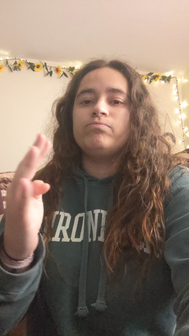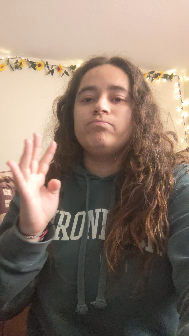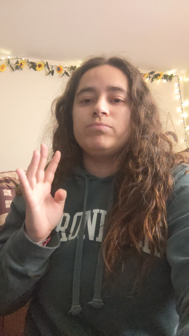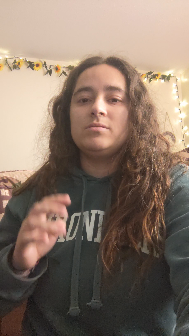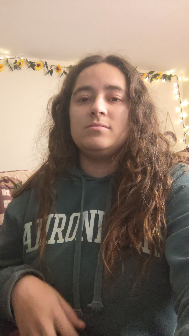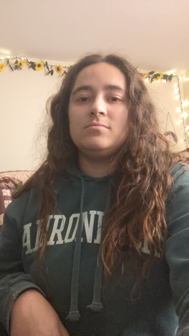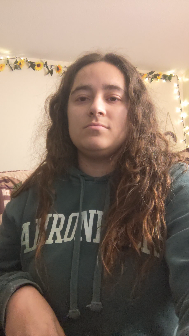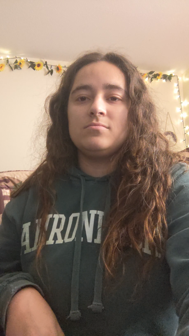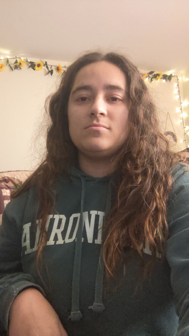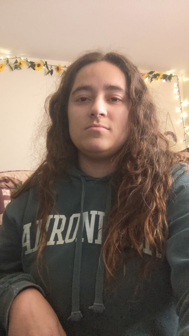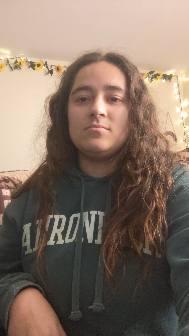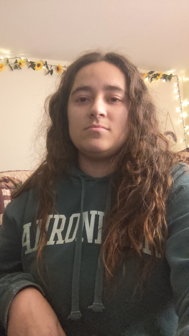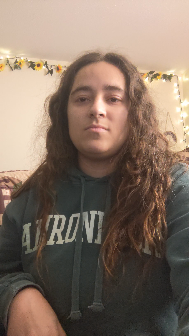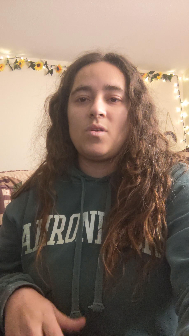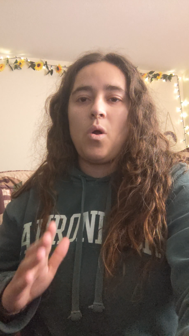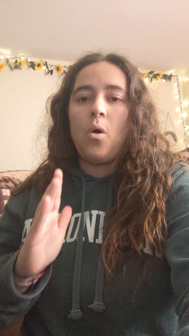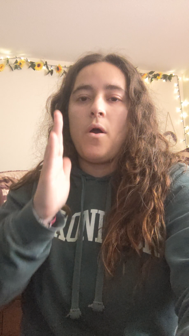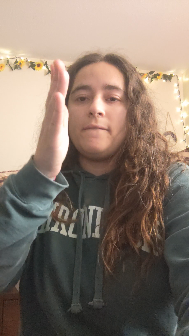over